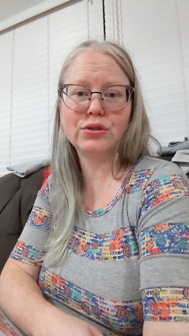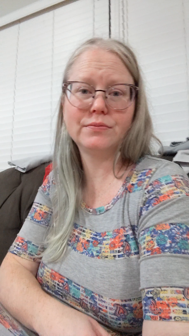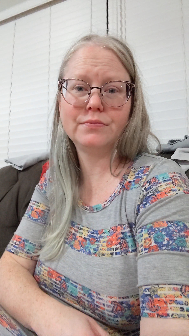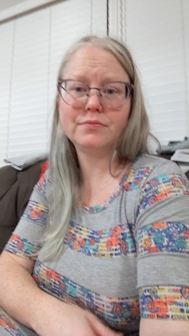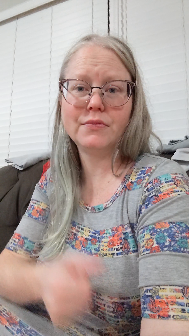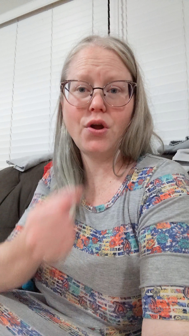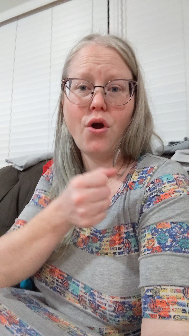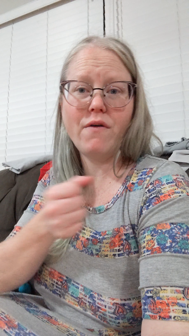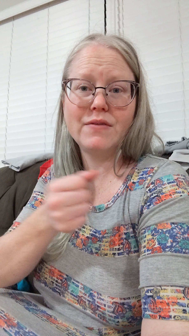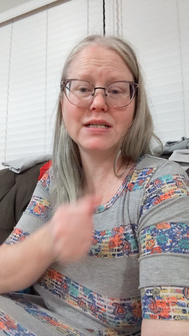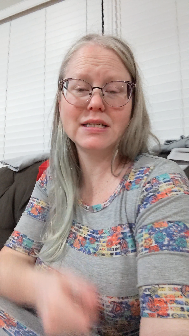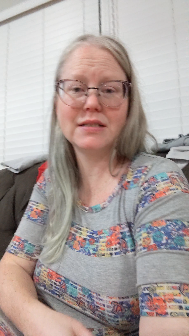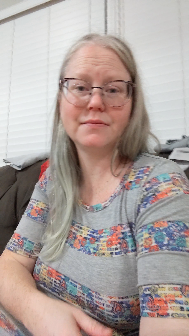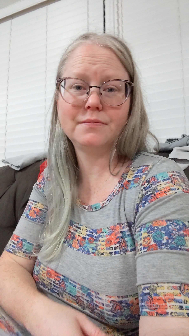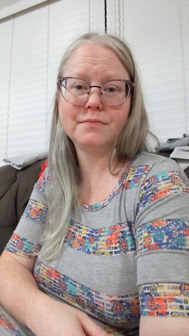coffee